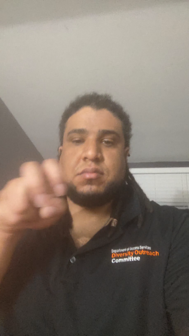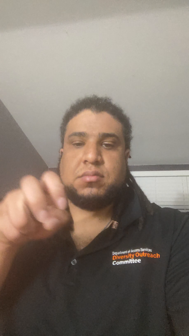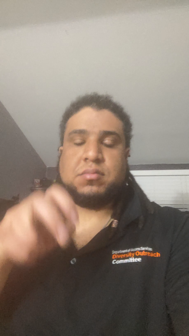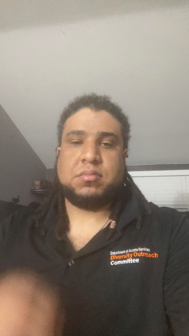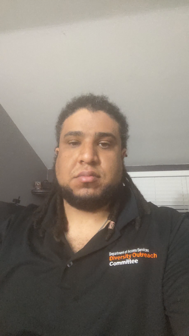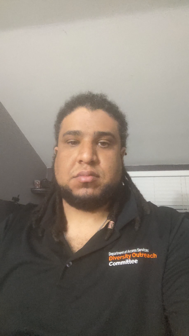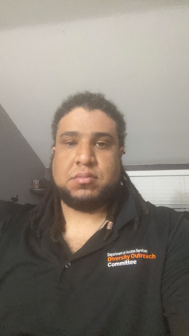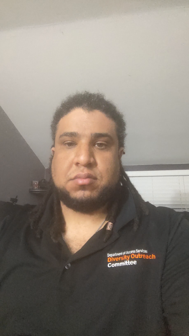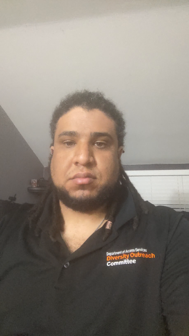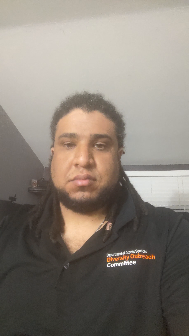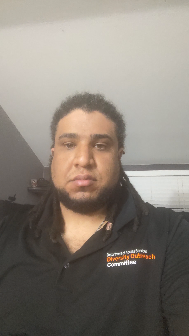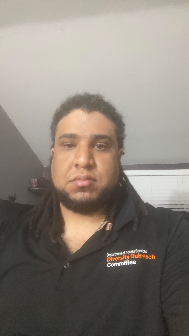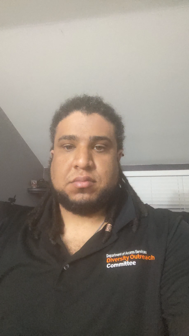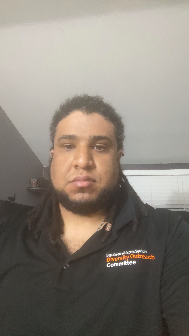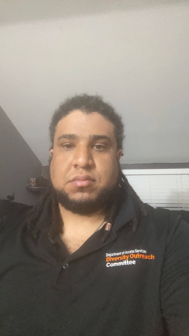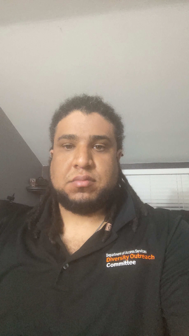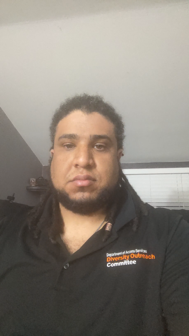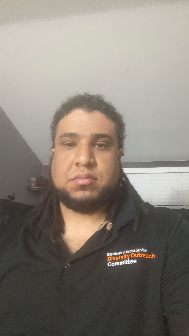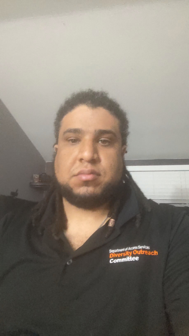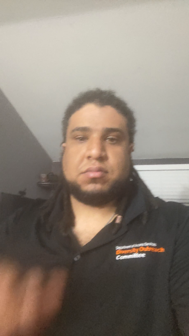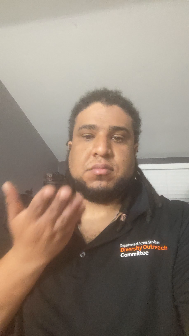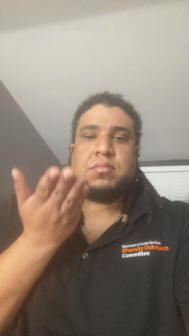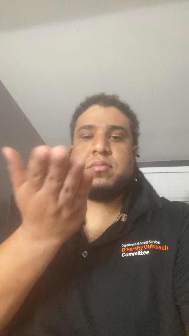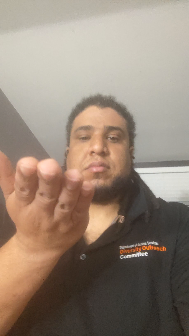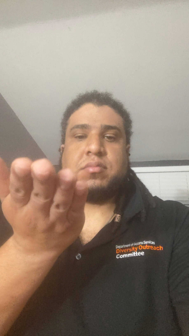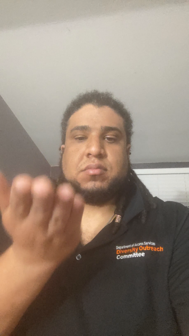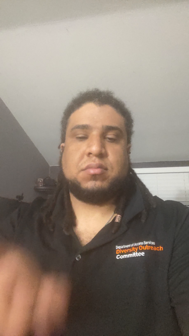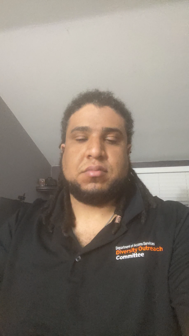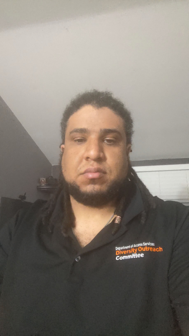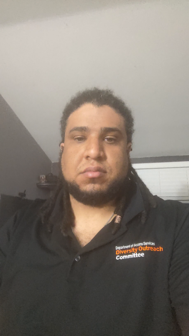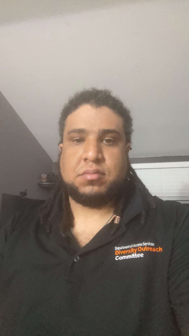oven